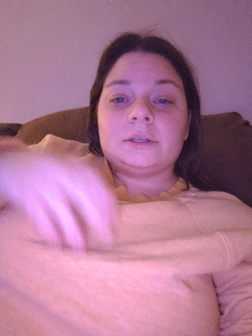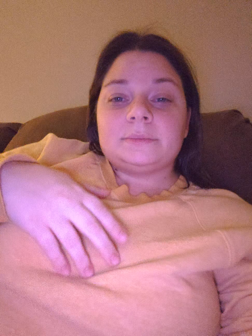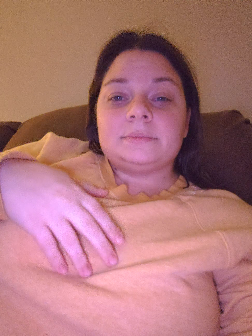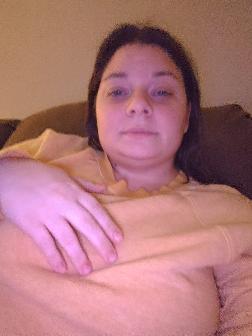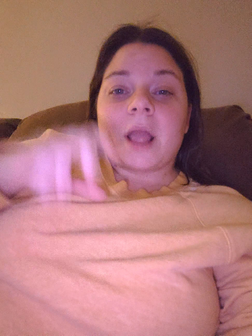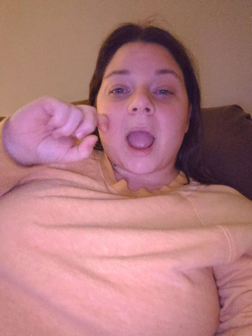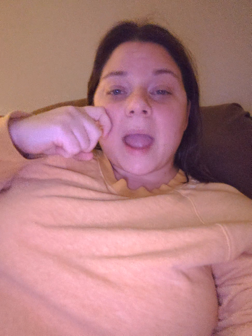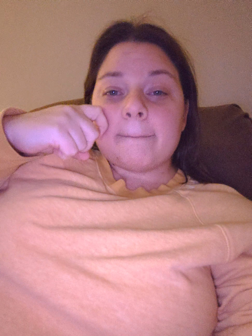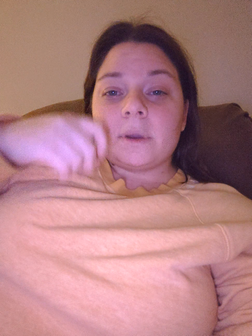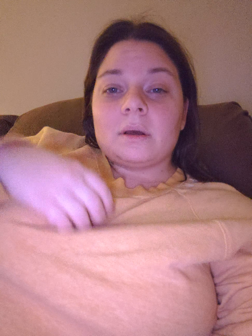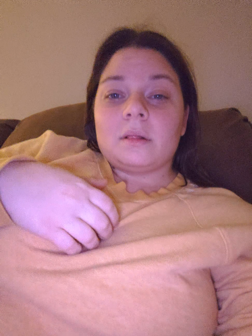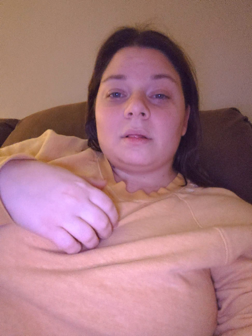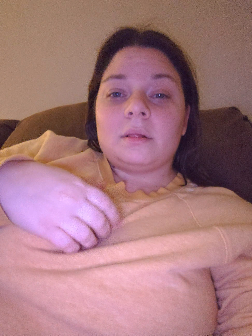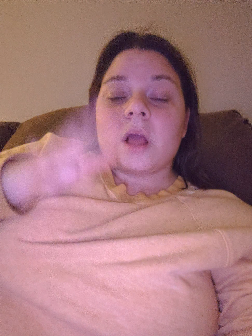apple